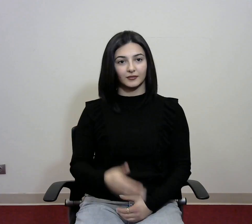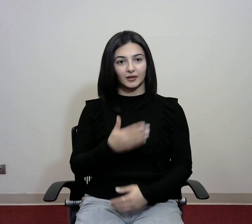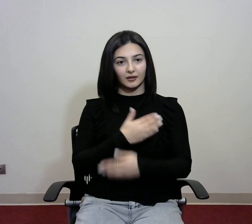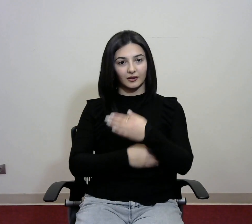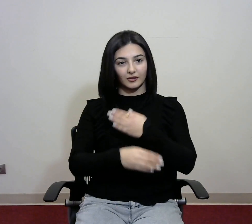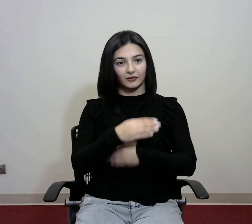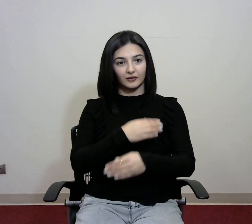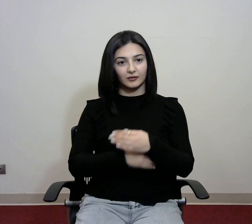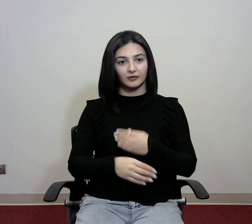əlil